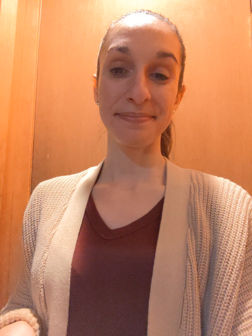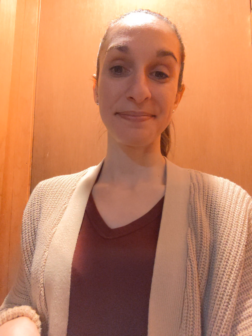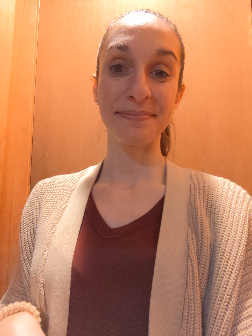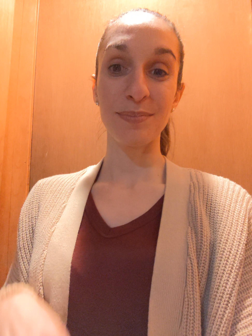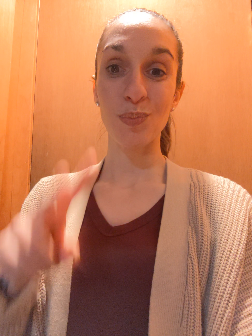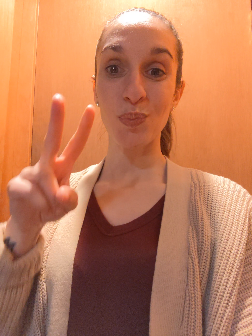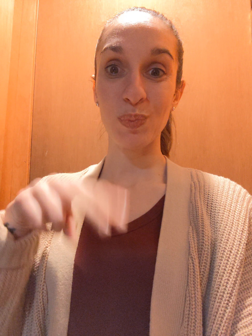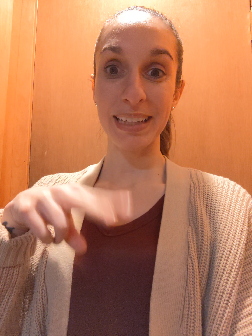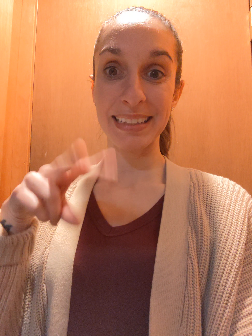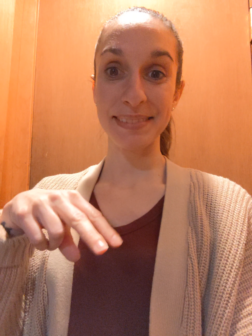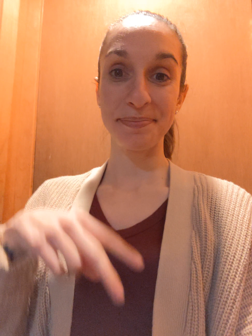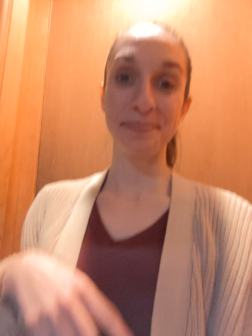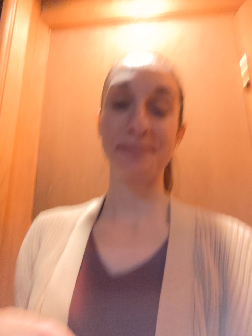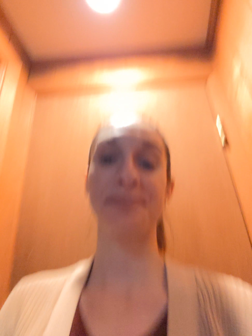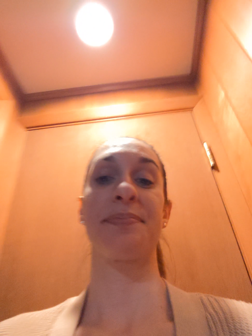read